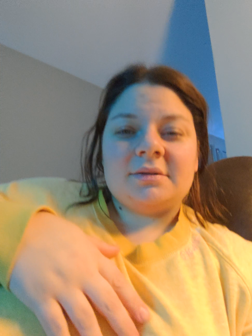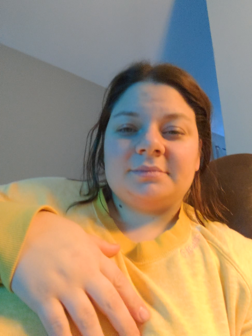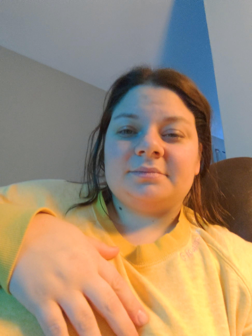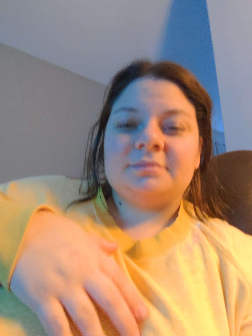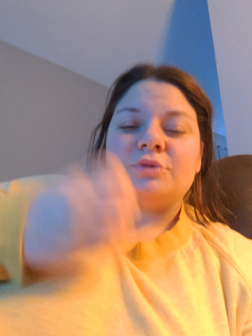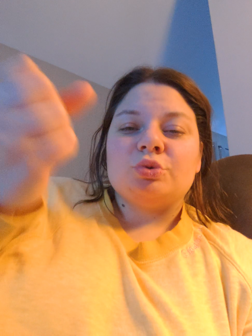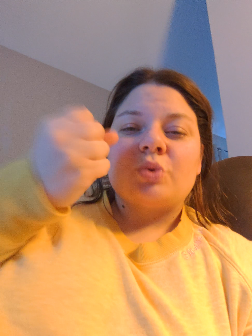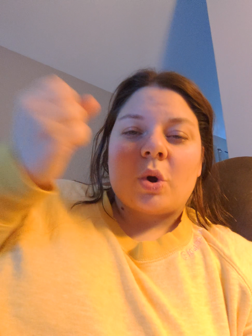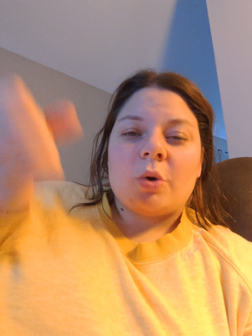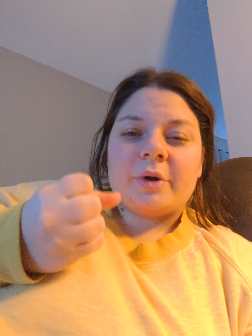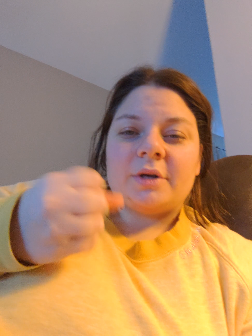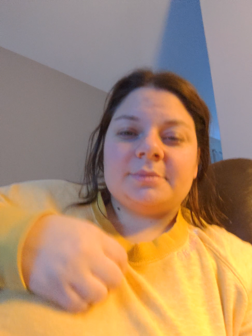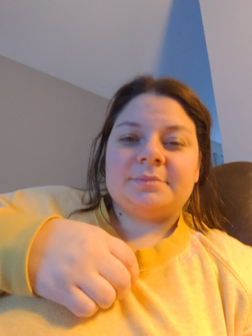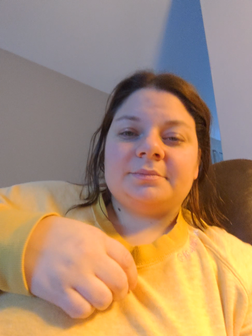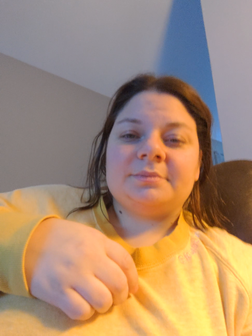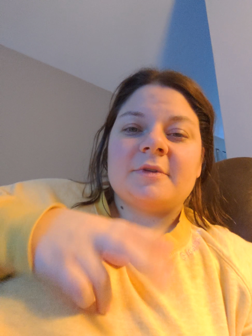drawer